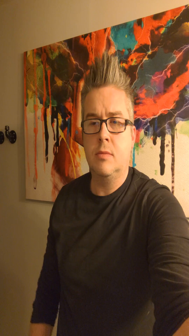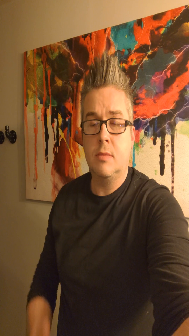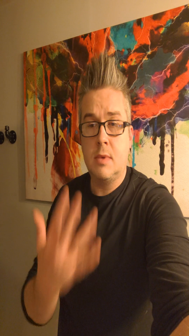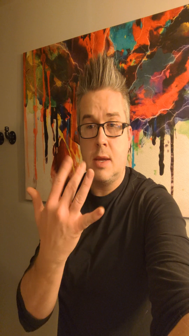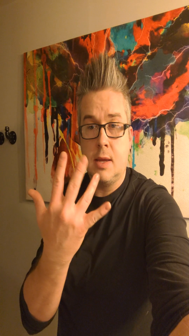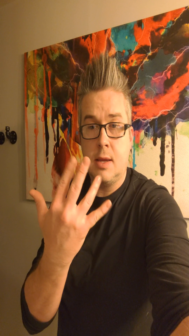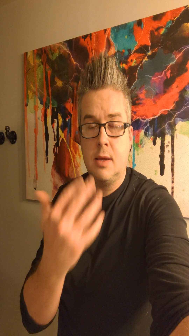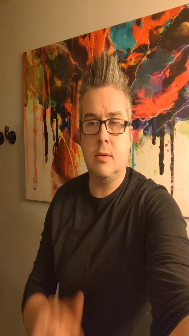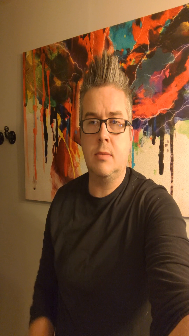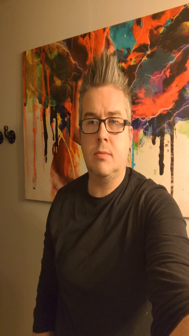finger